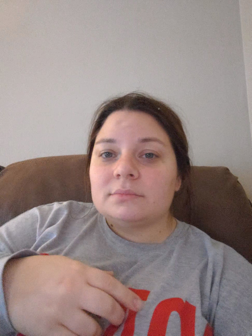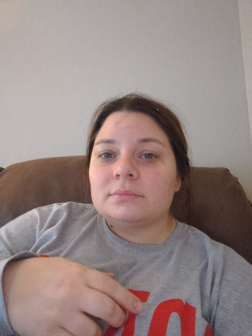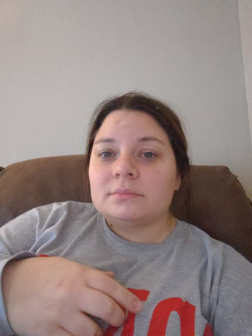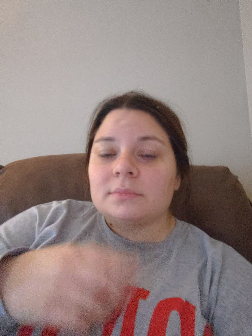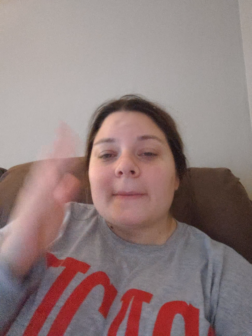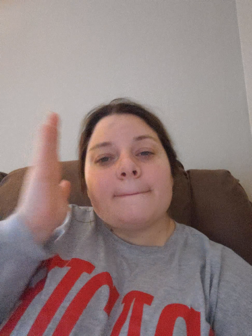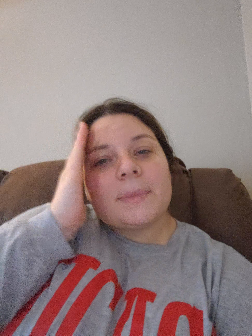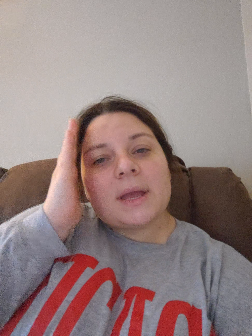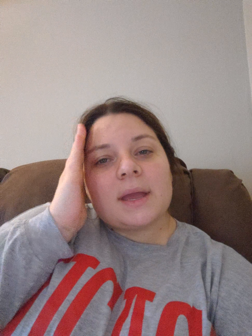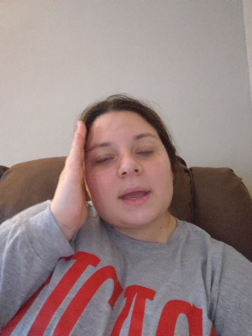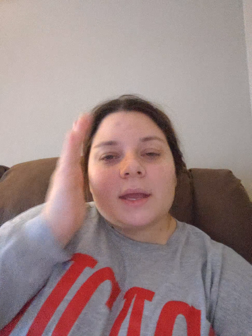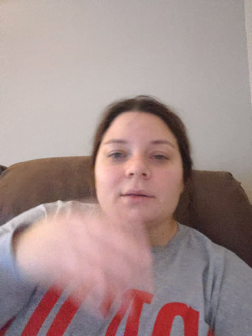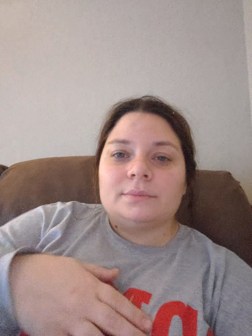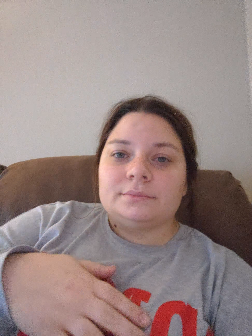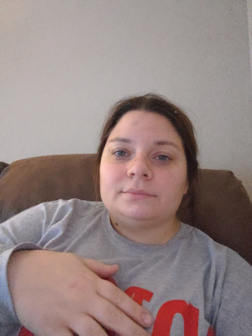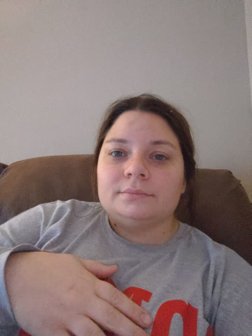bed